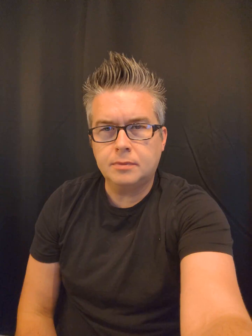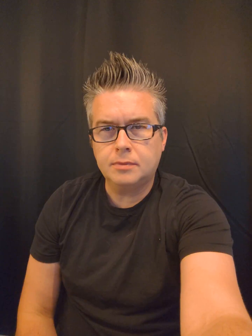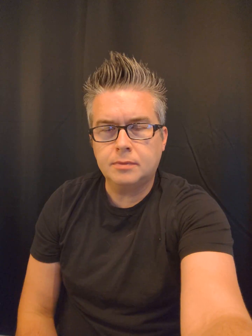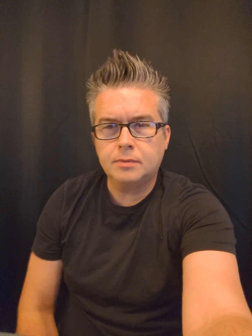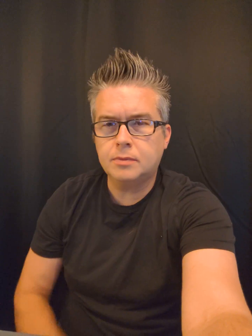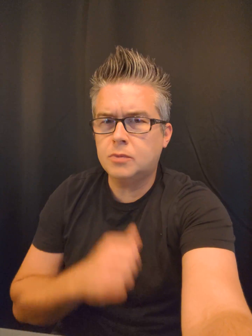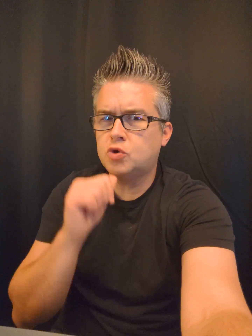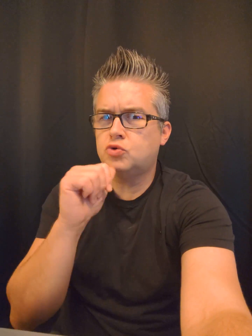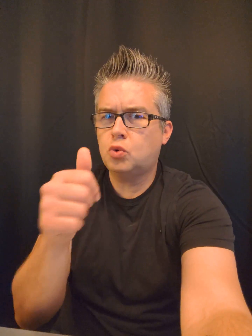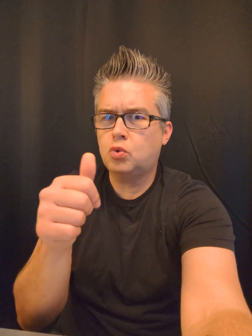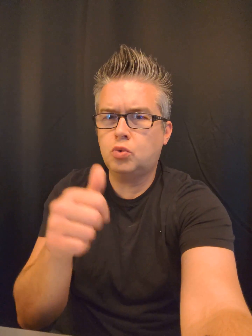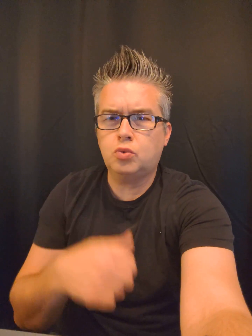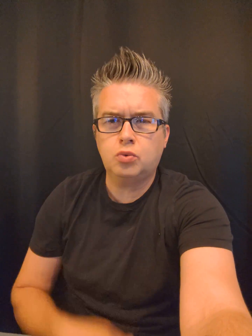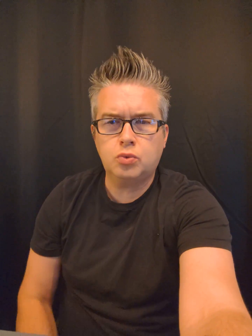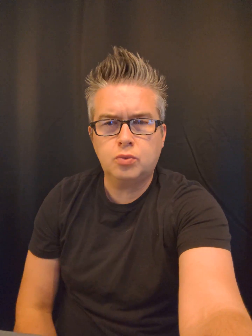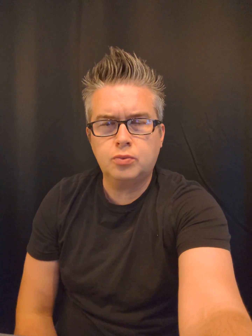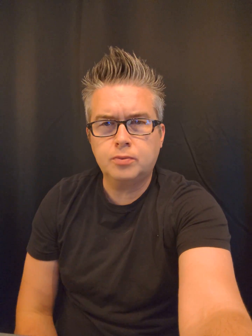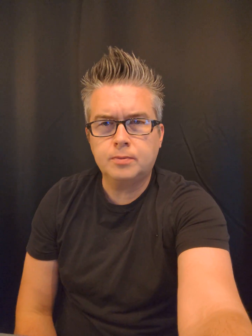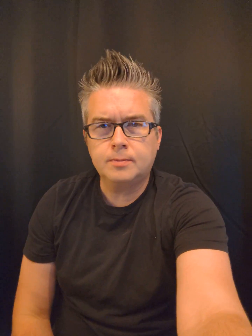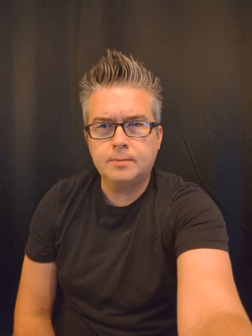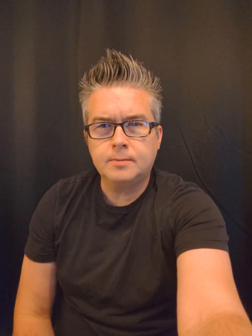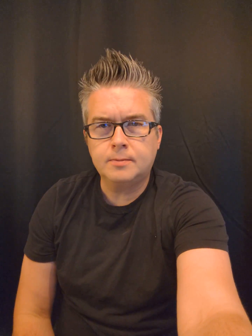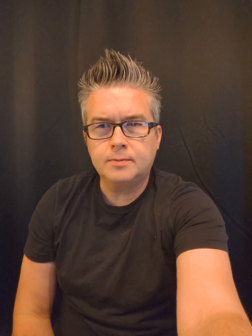don't